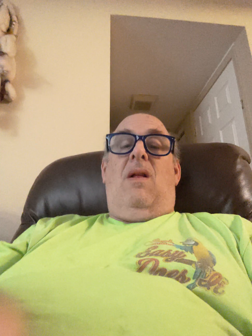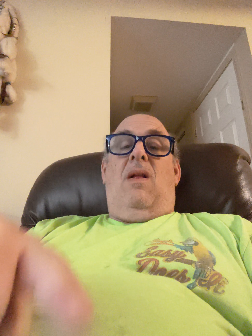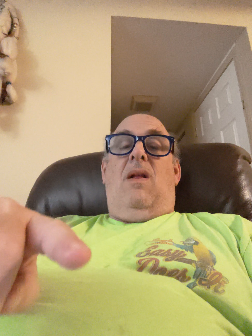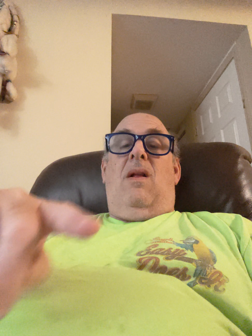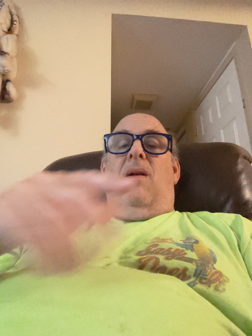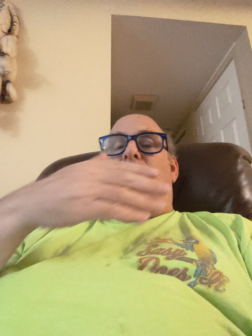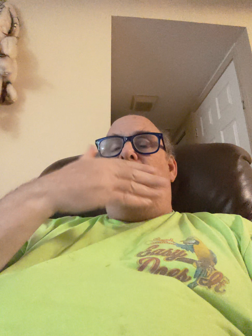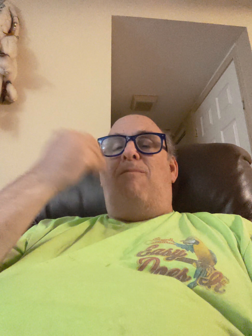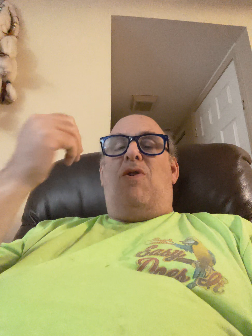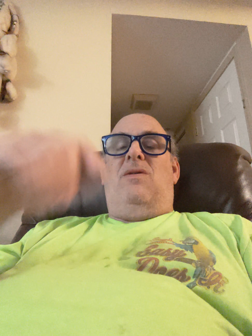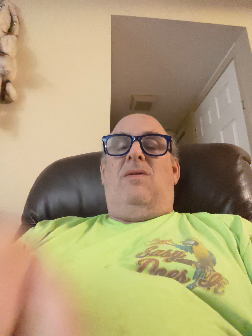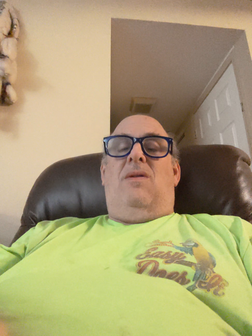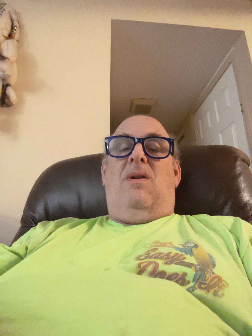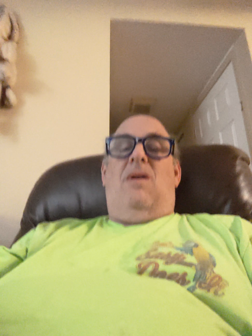better